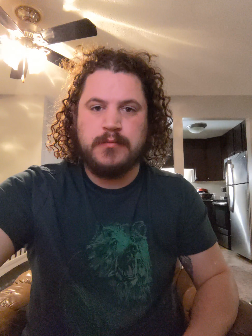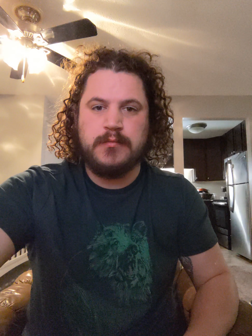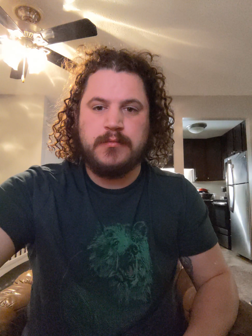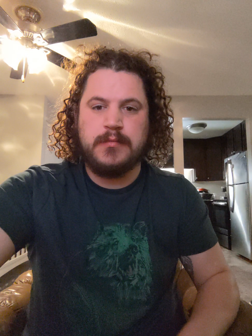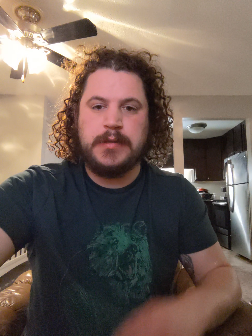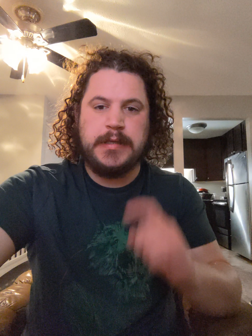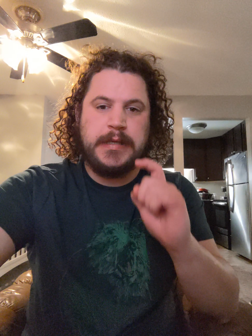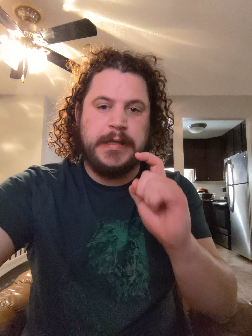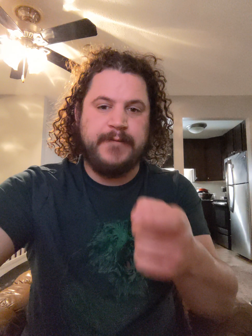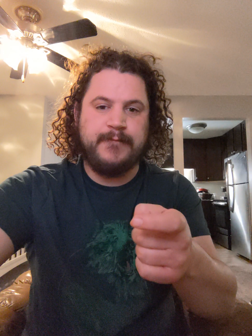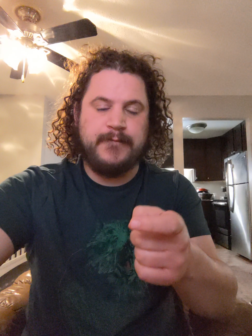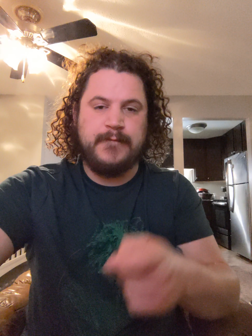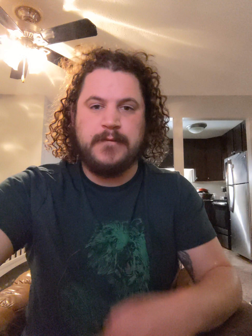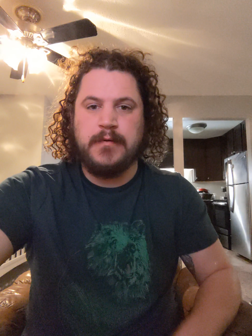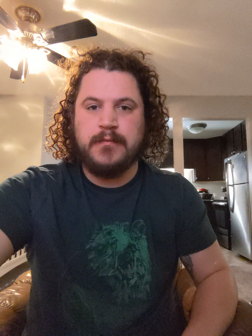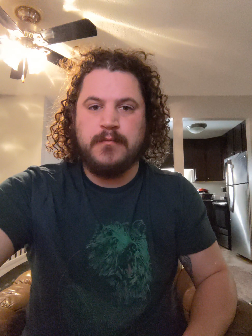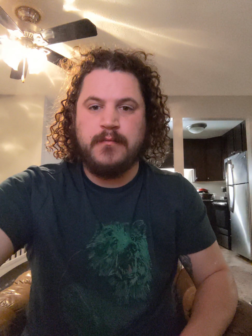give